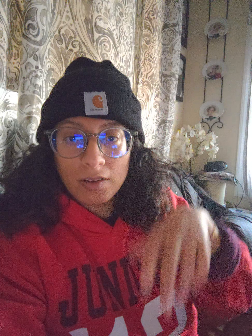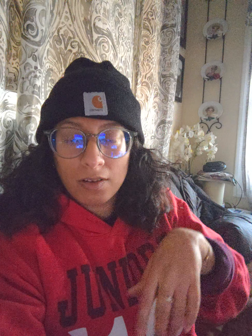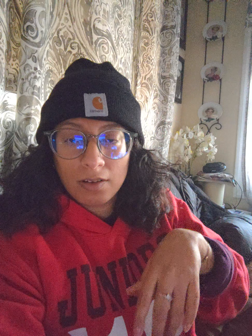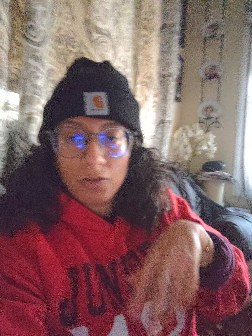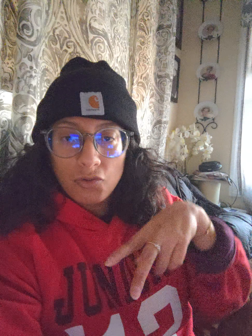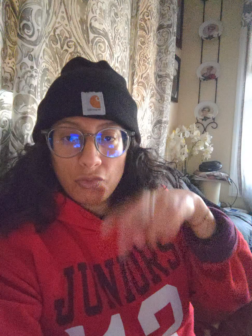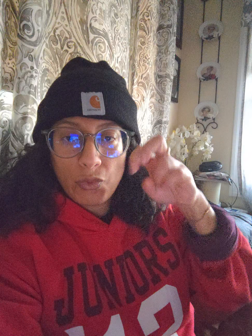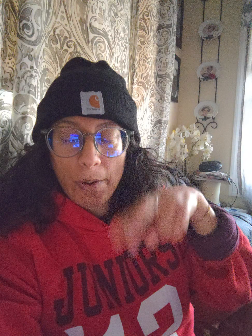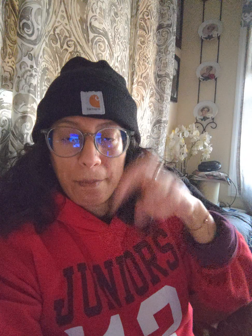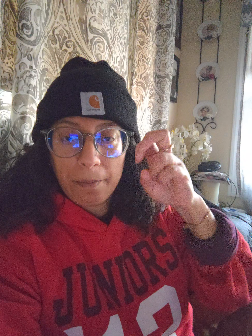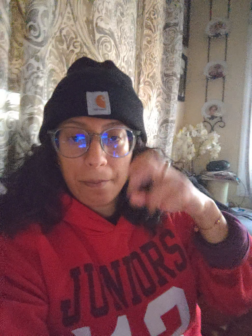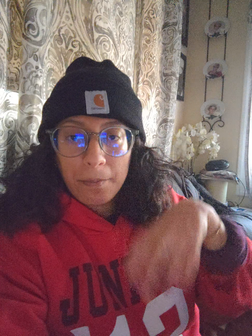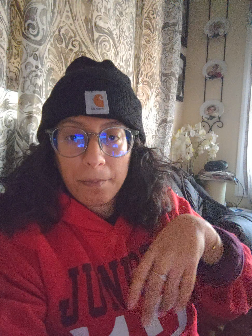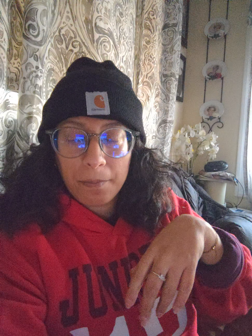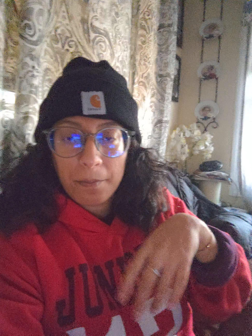jump